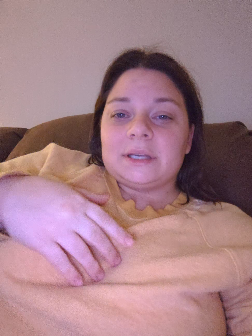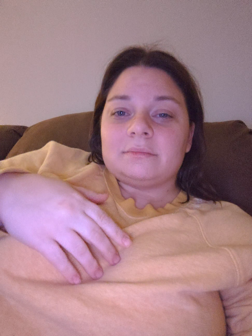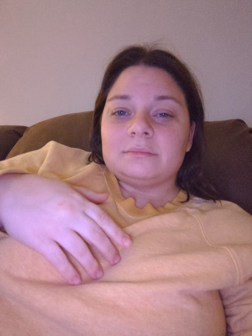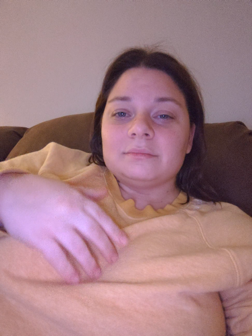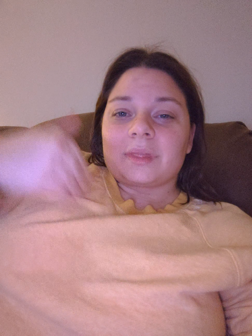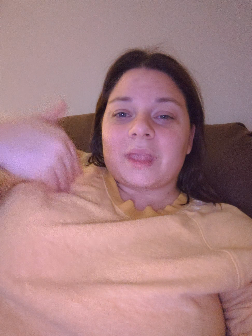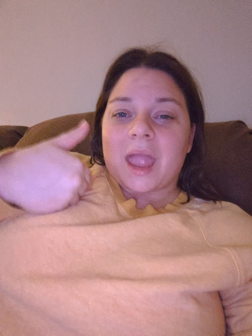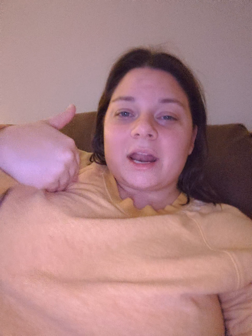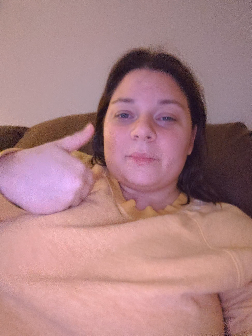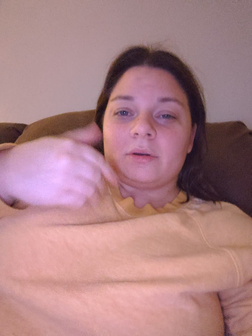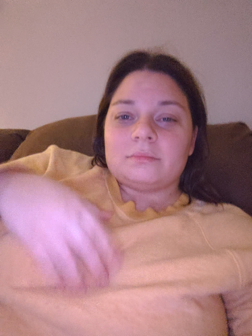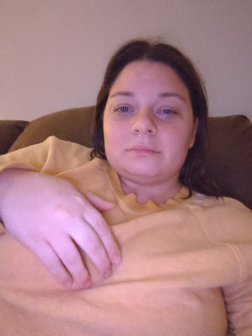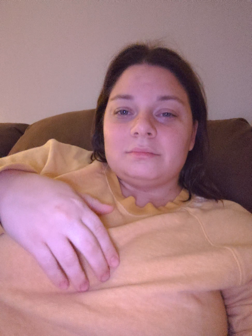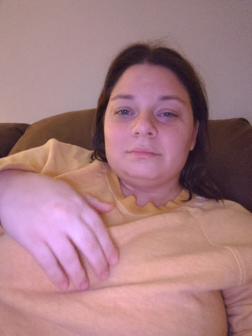animal